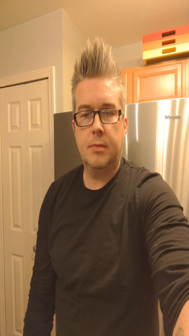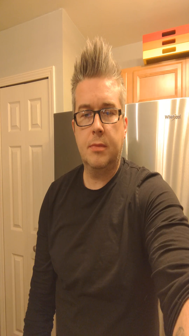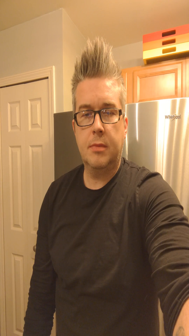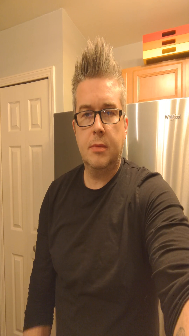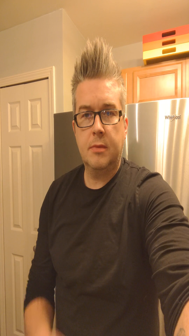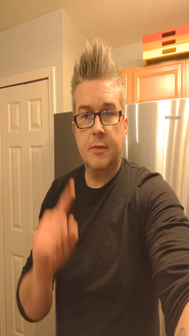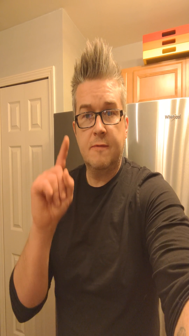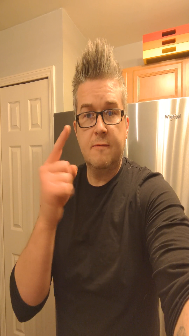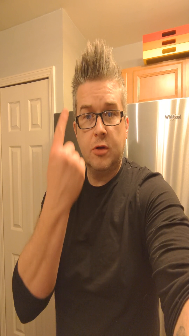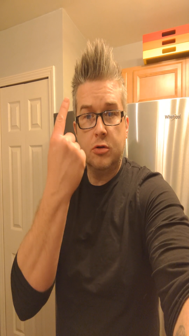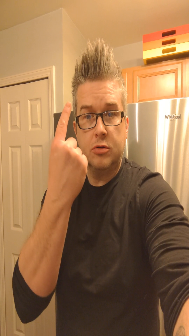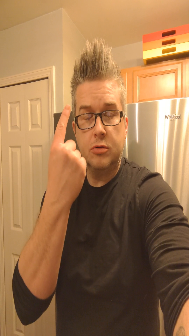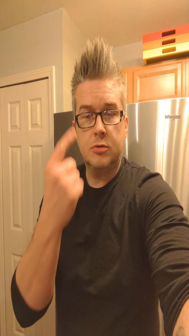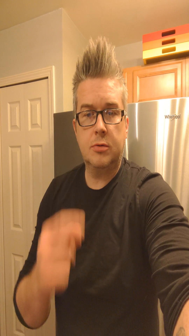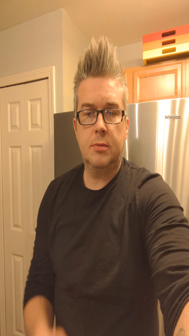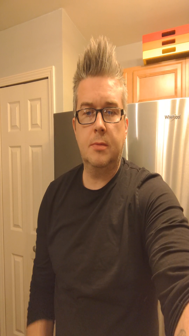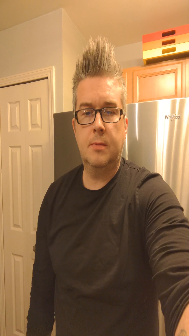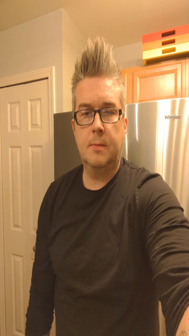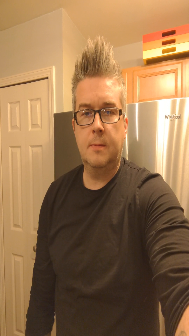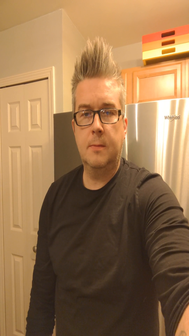first